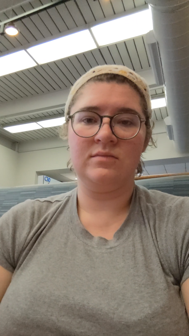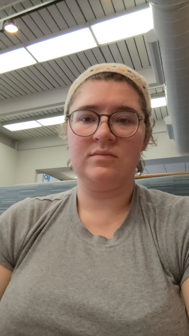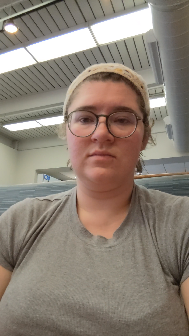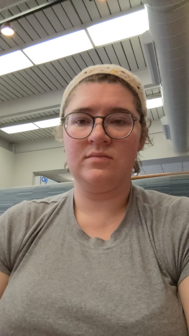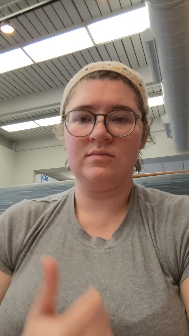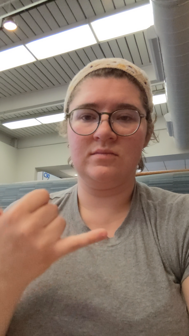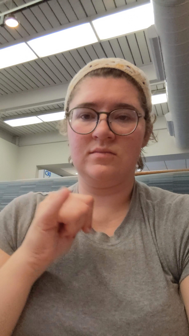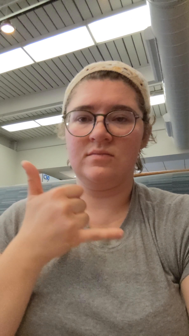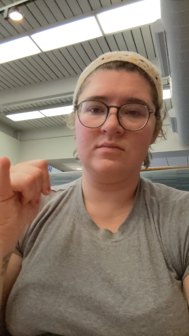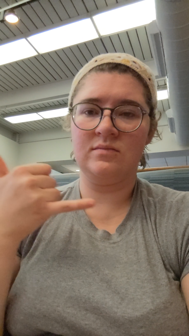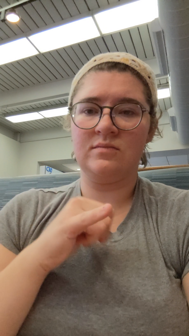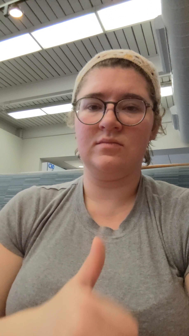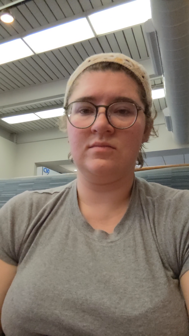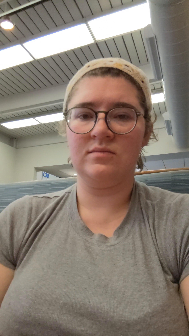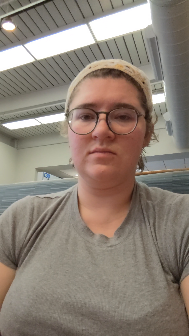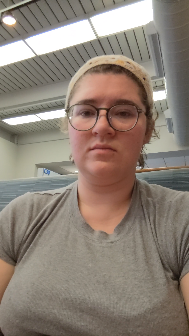play